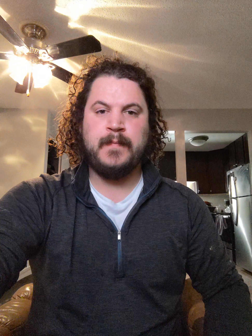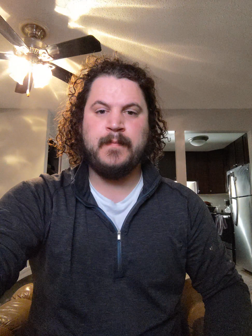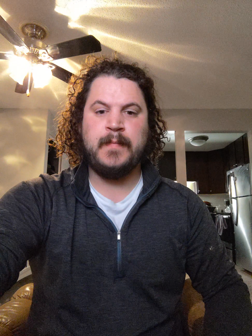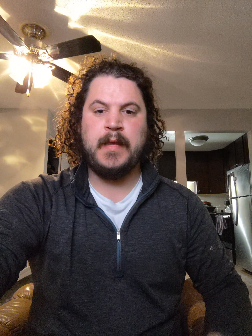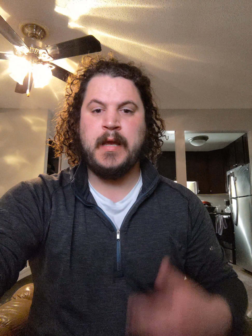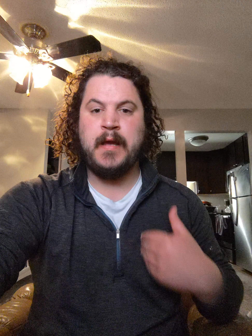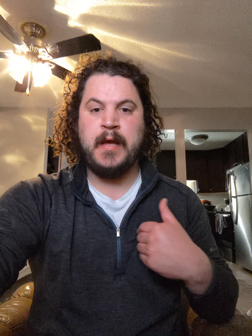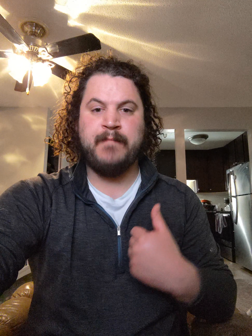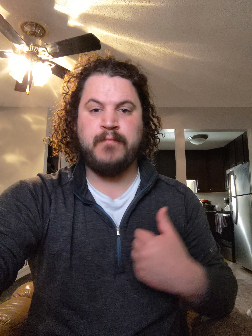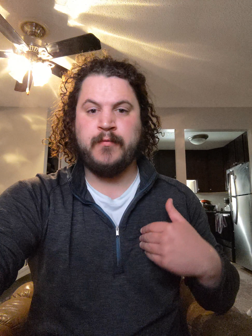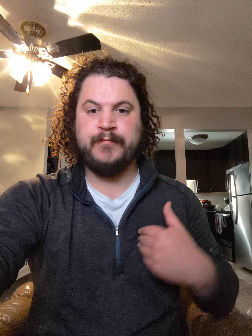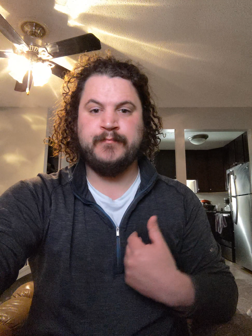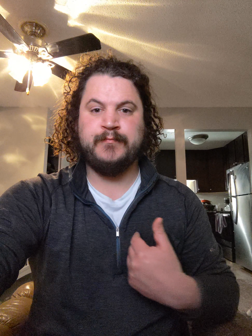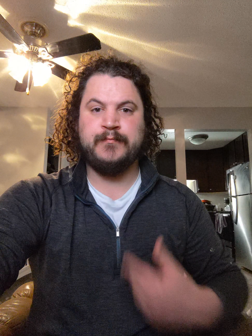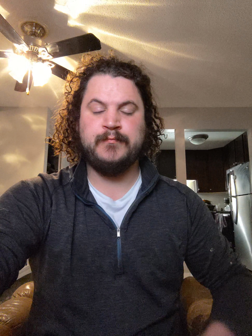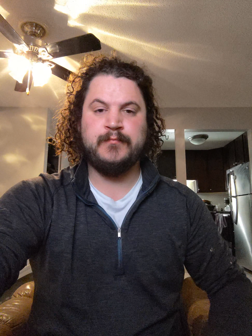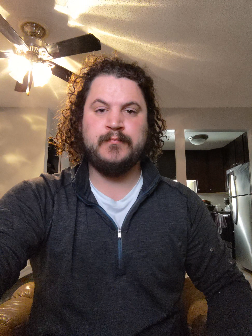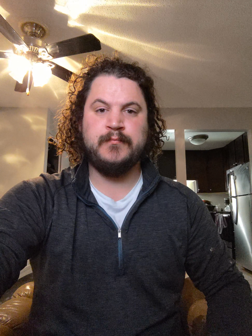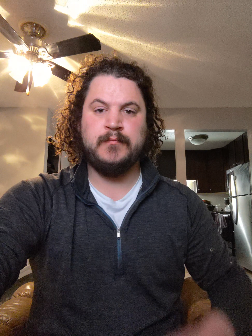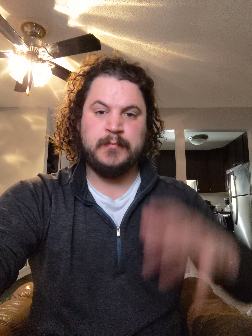animal